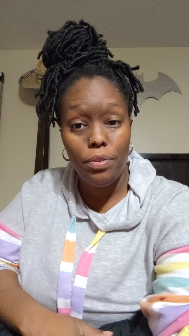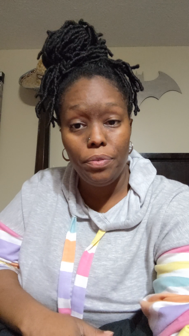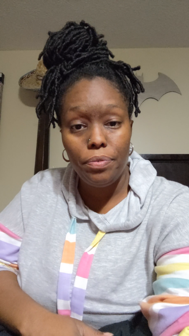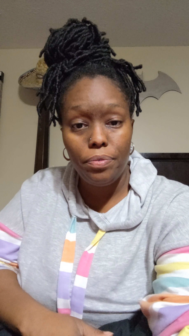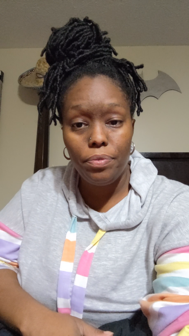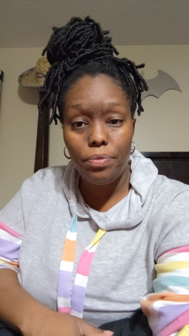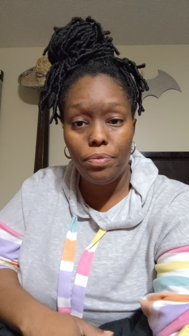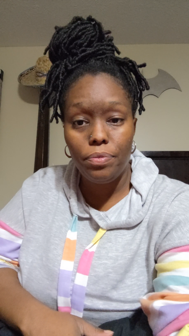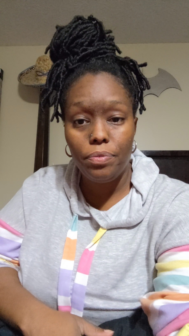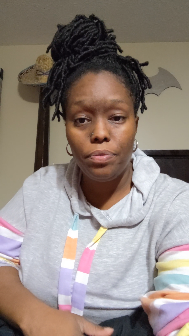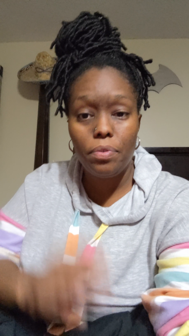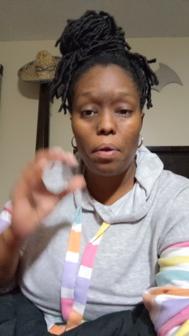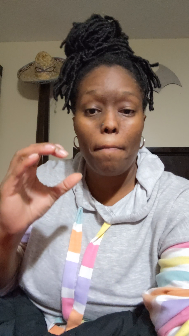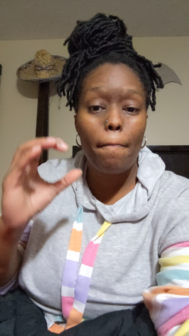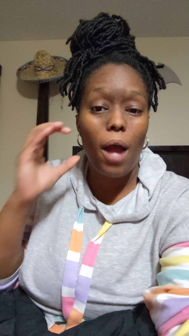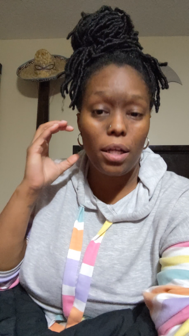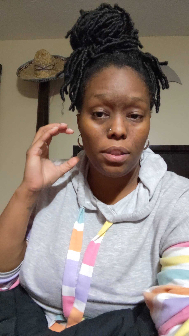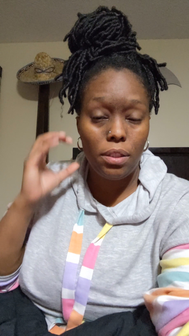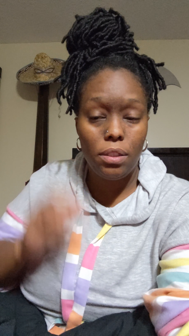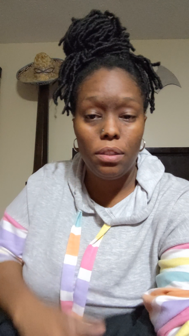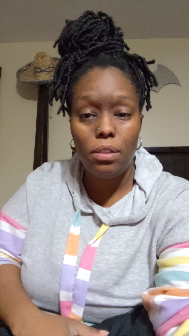bus